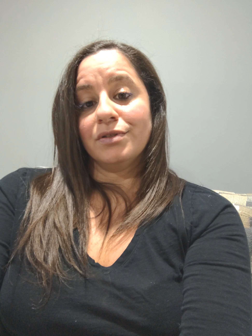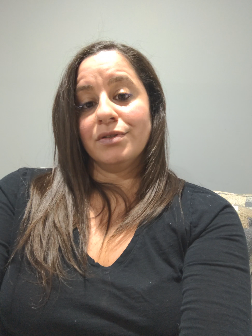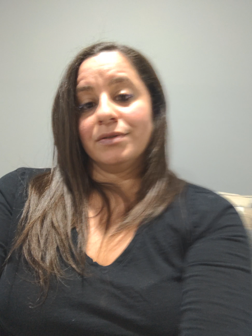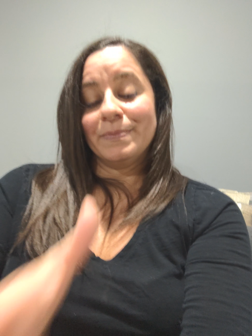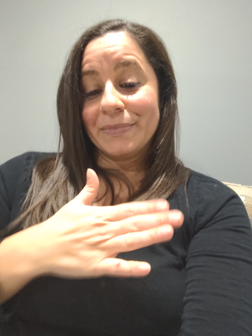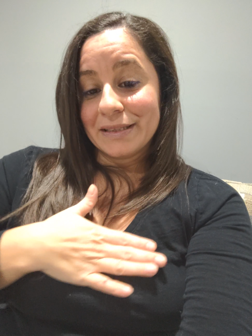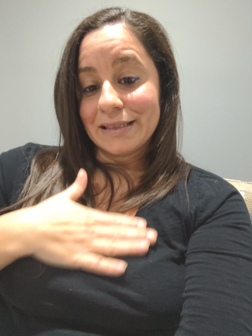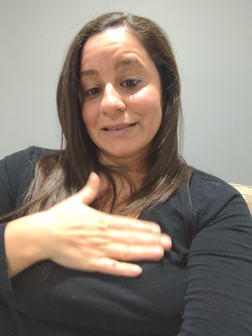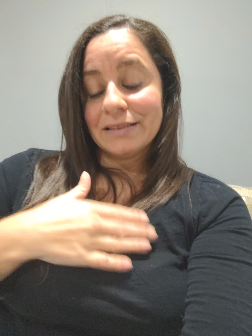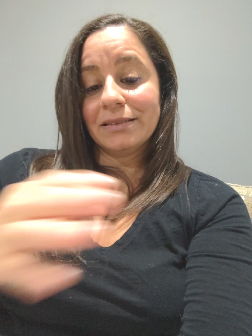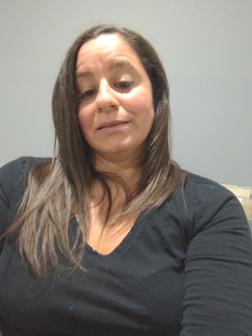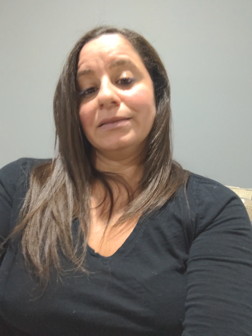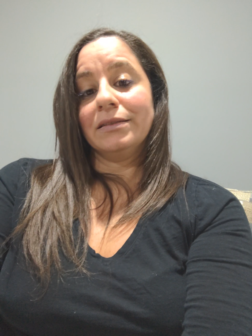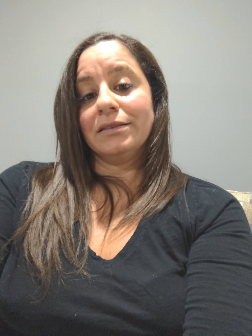please